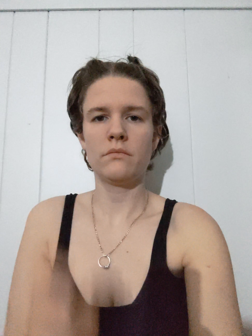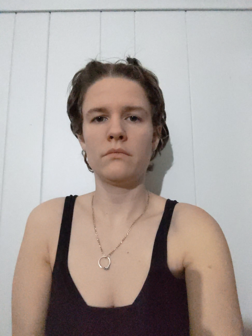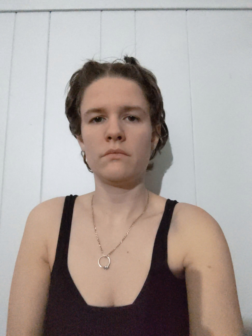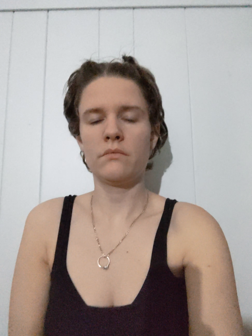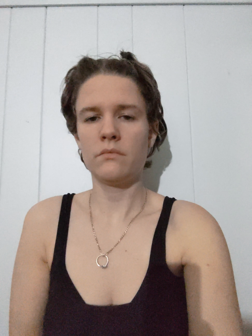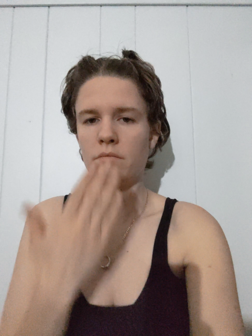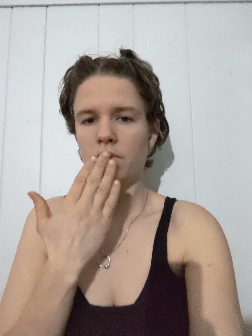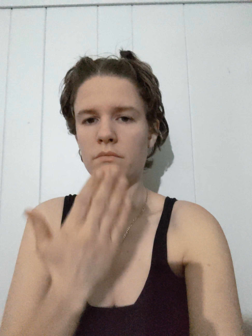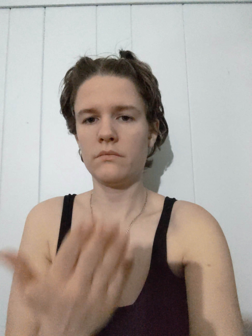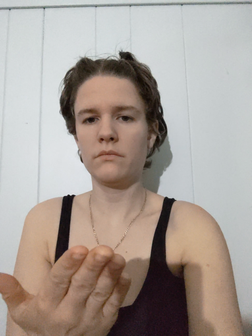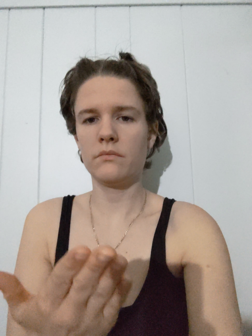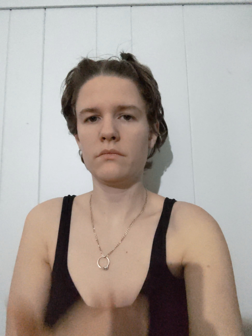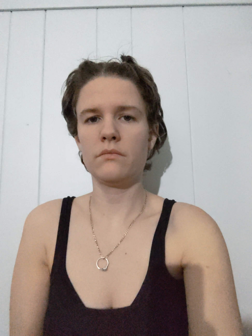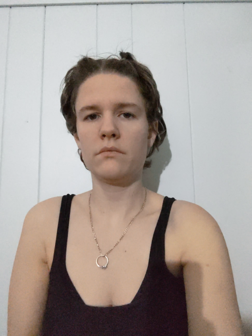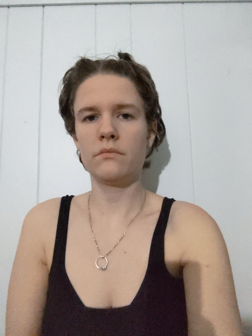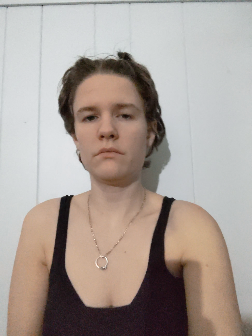thank you